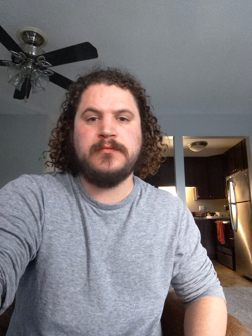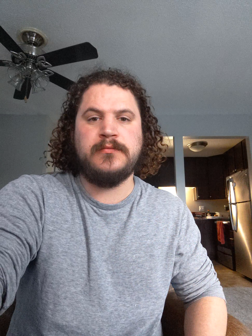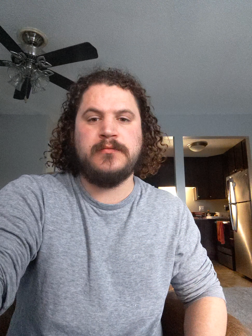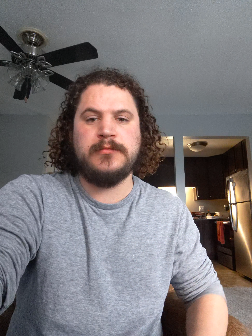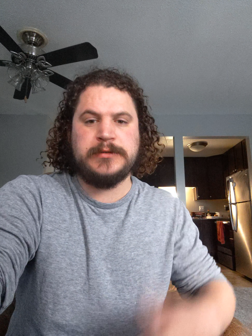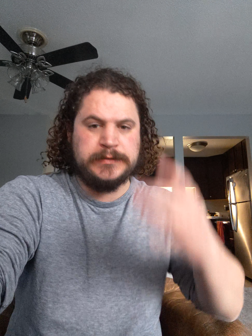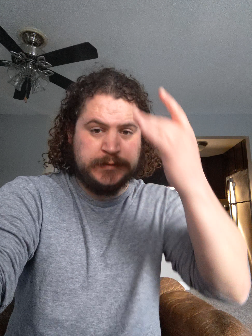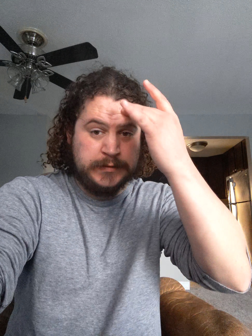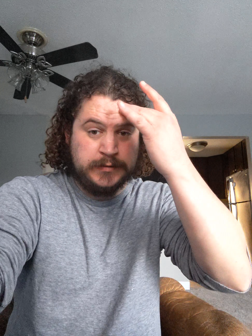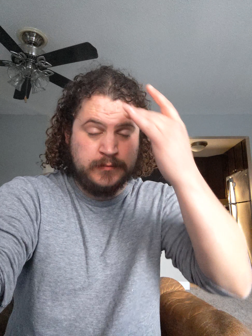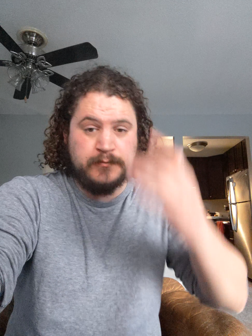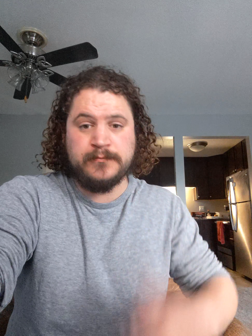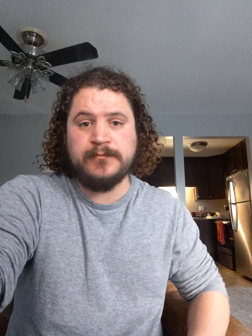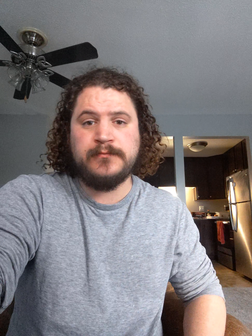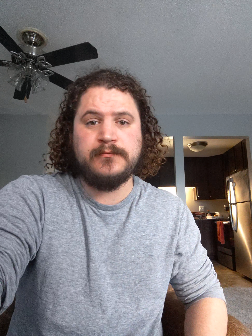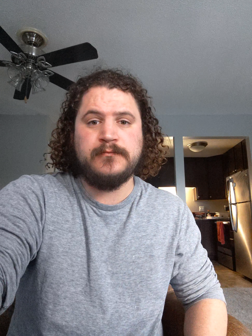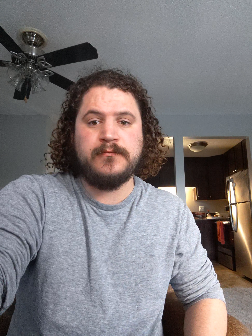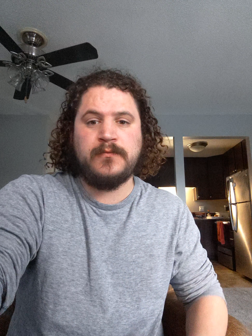sick